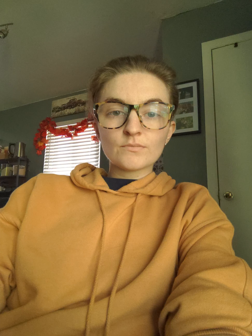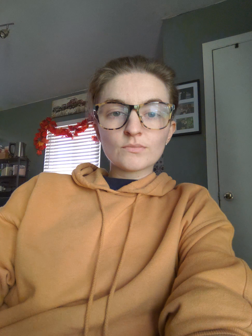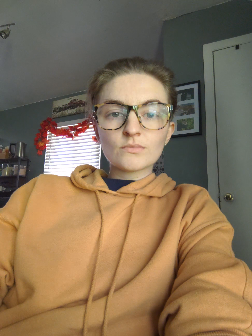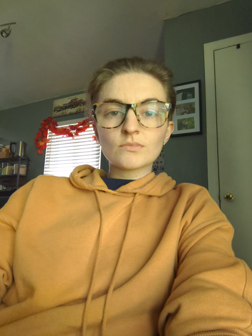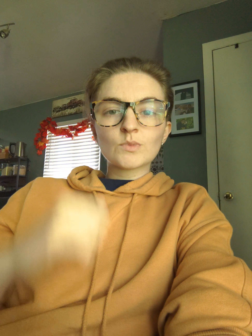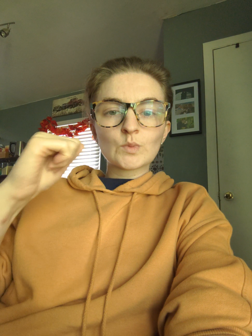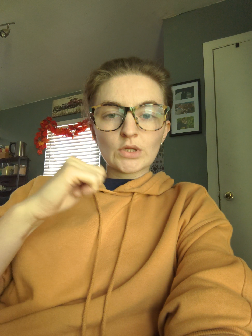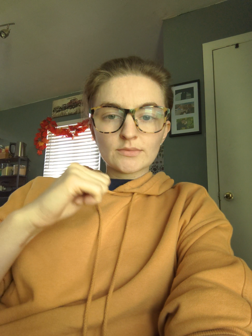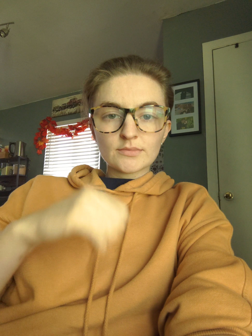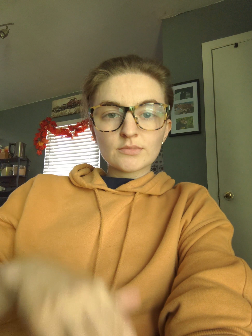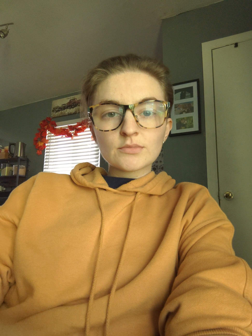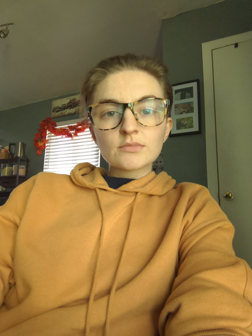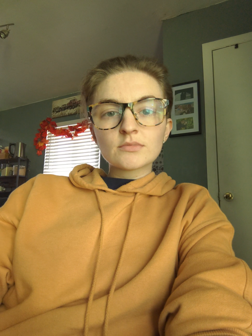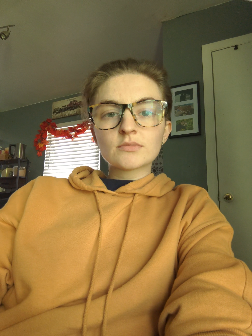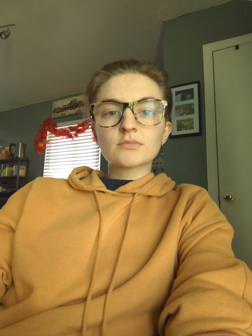rock